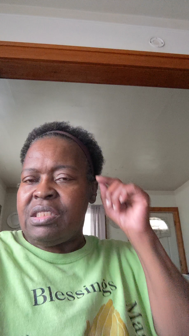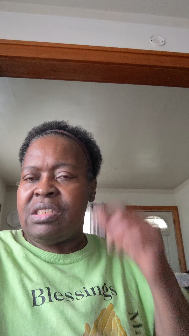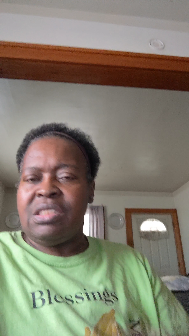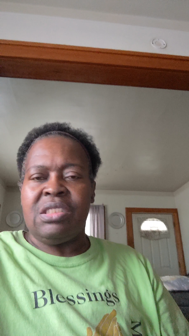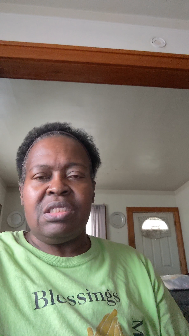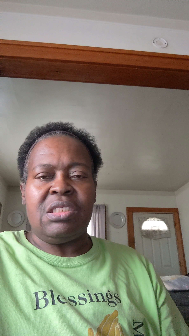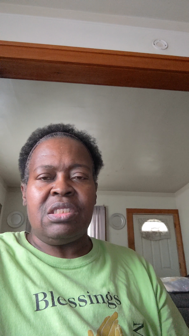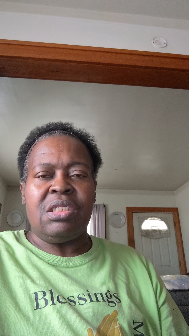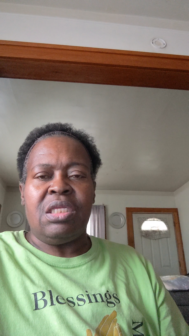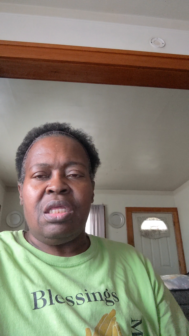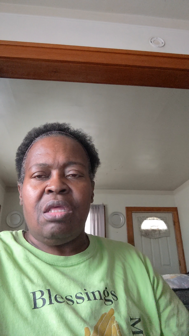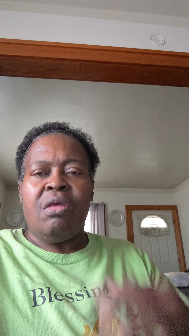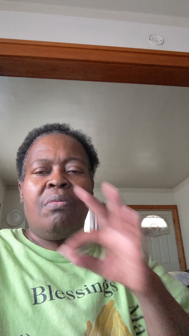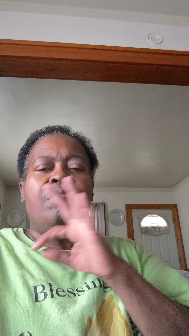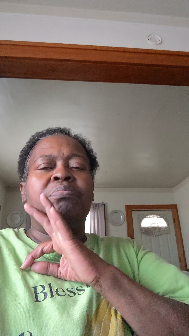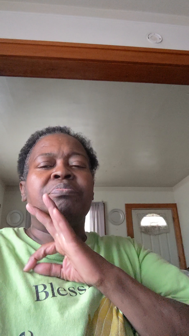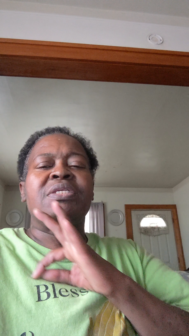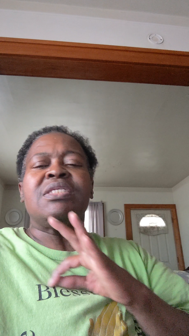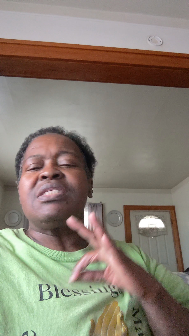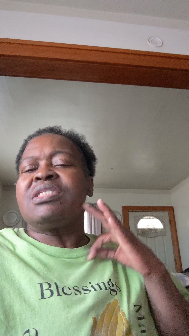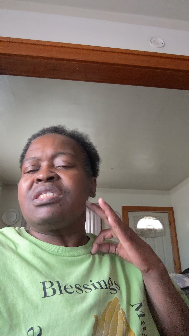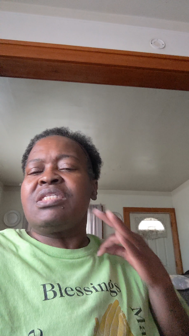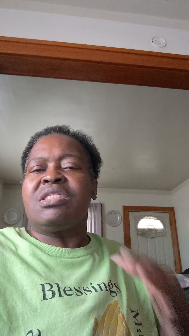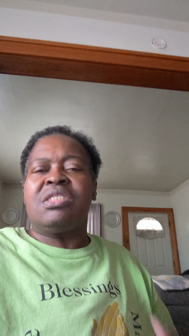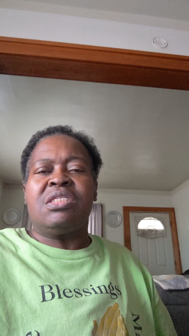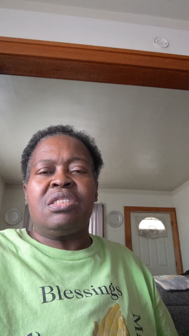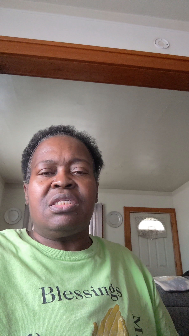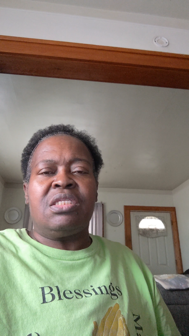beads